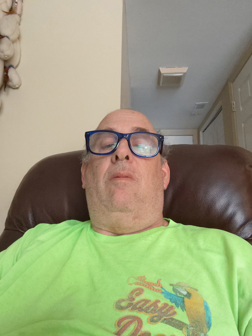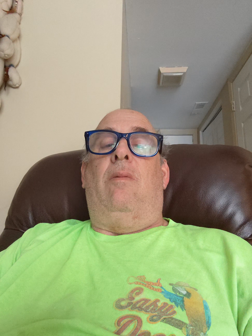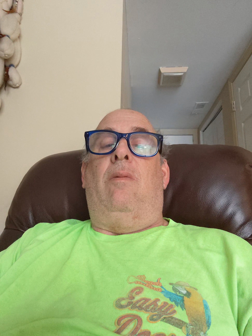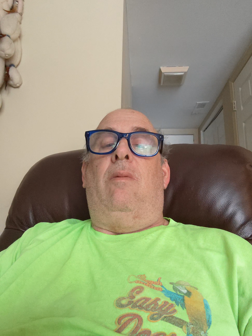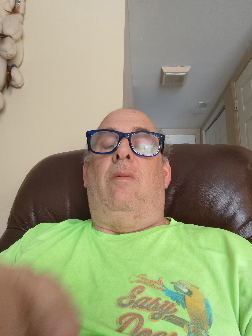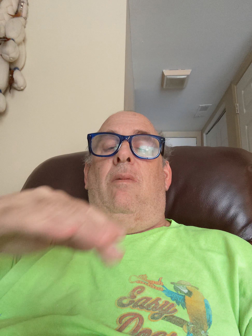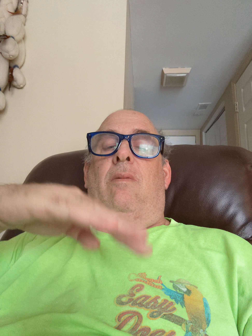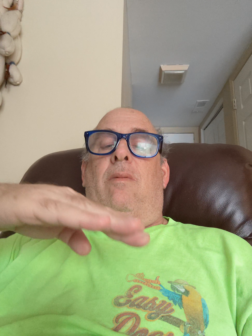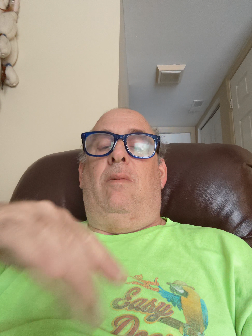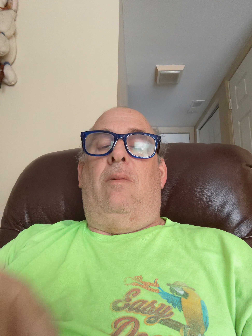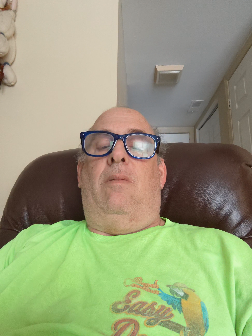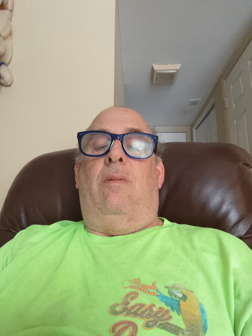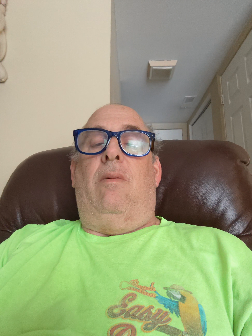table